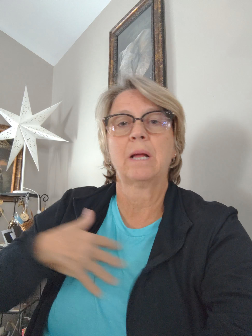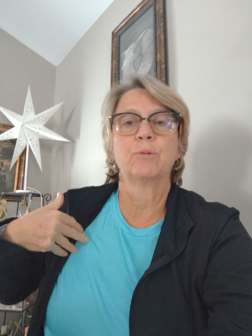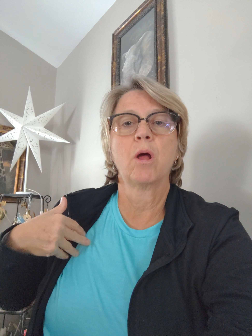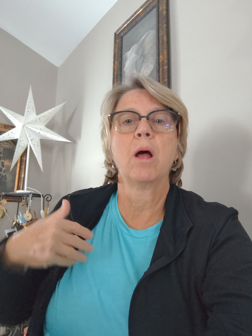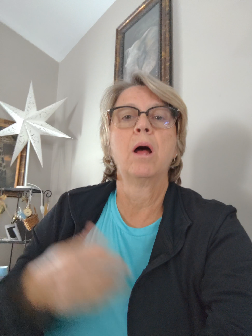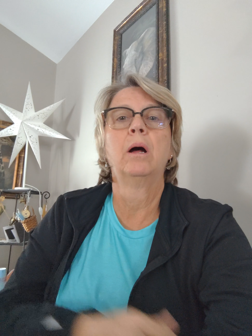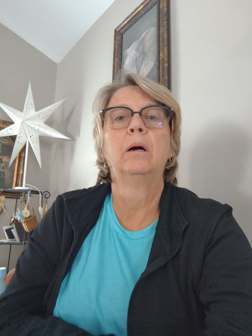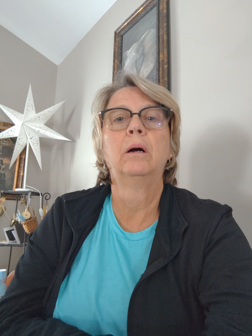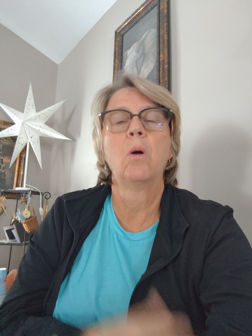zebra